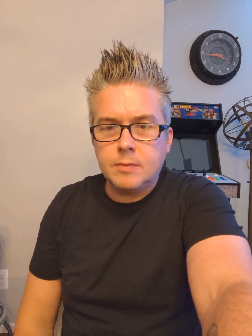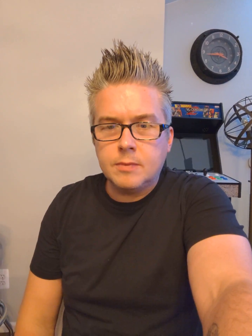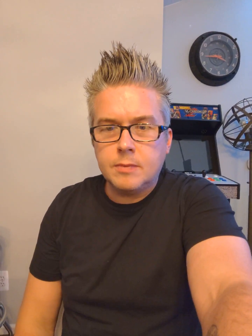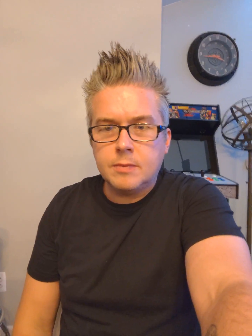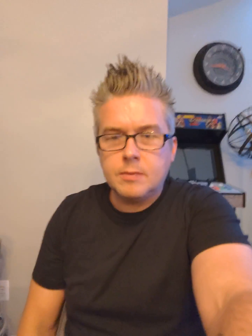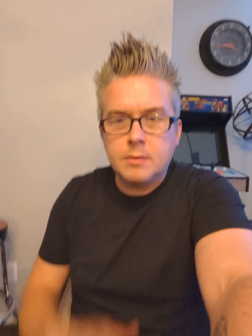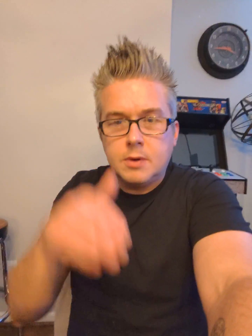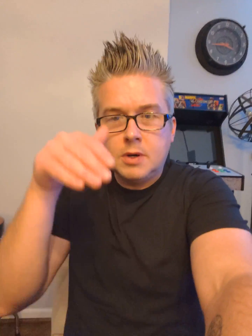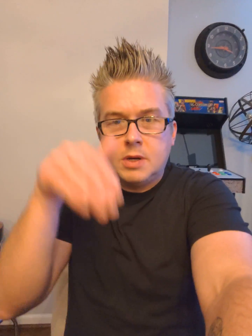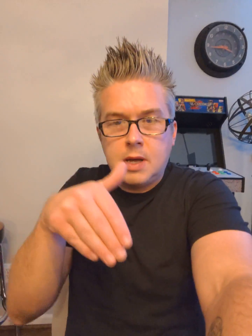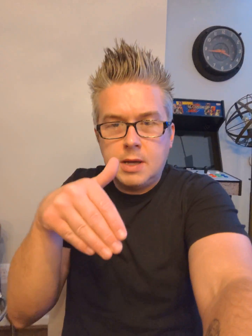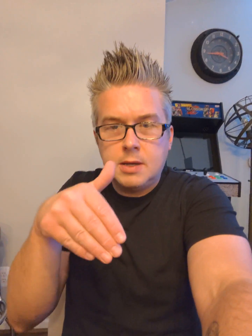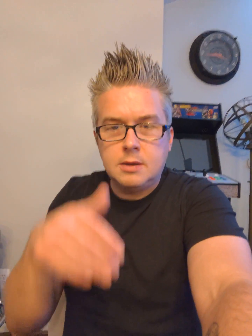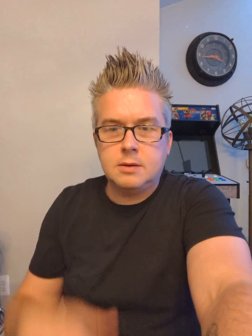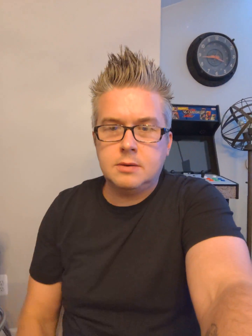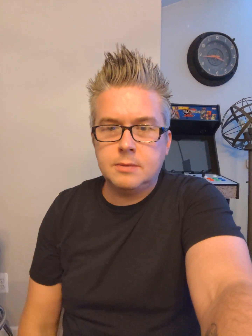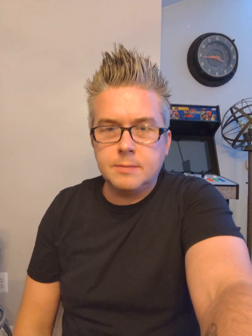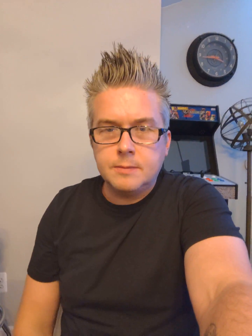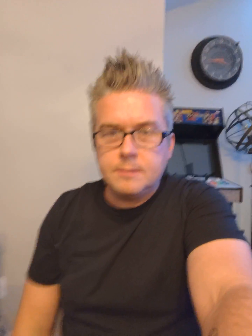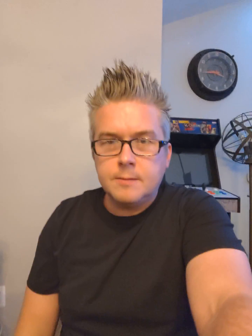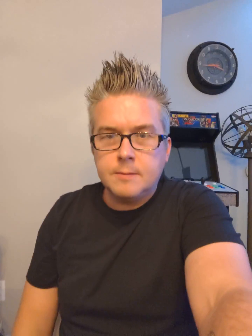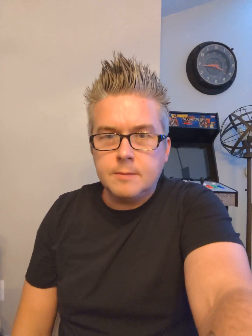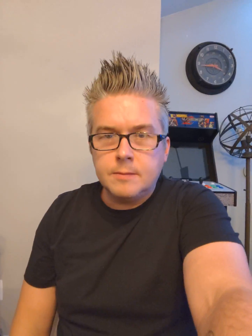night night